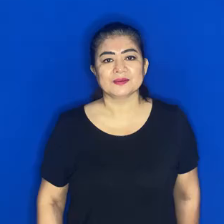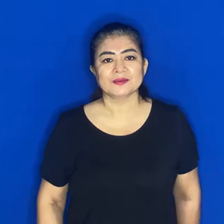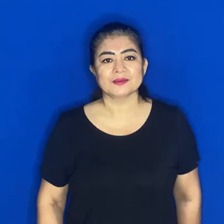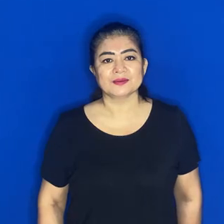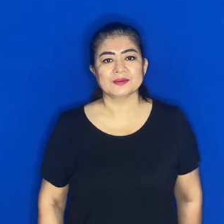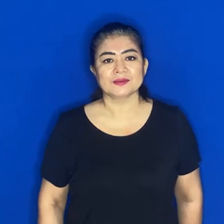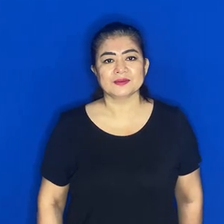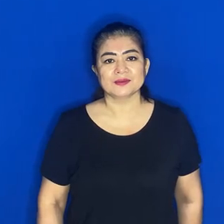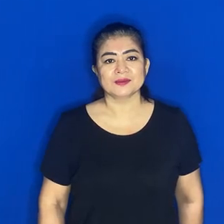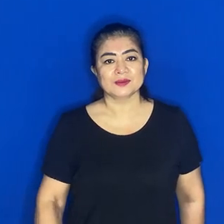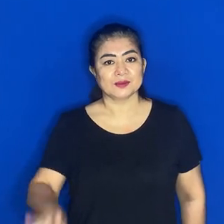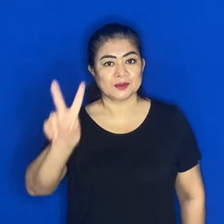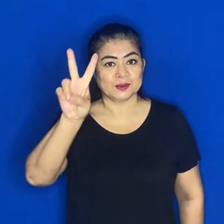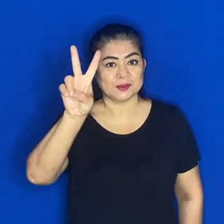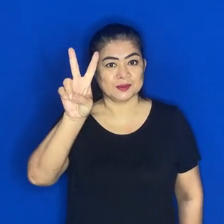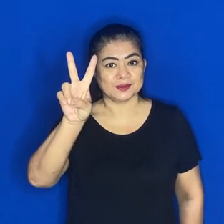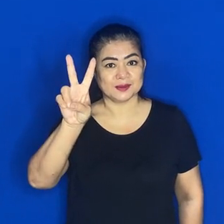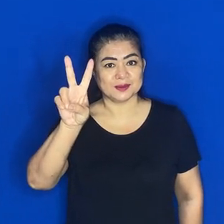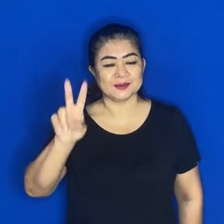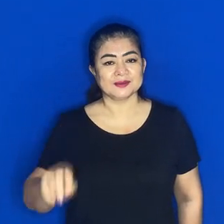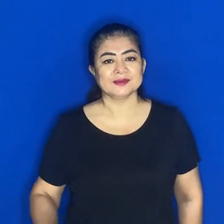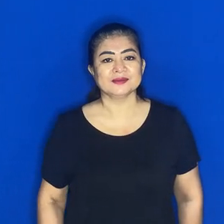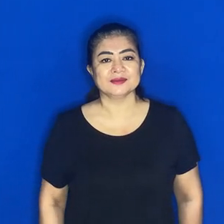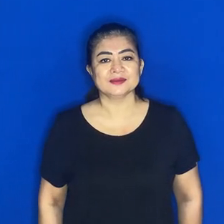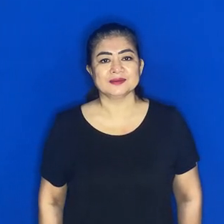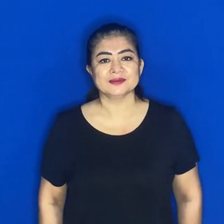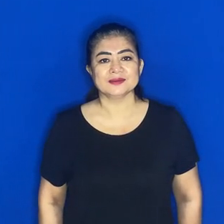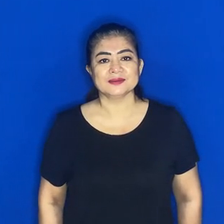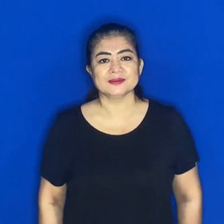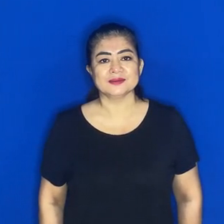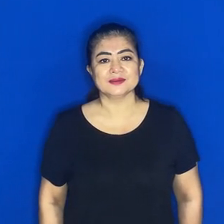two